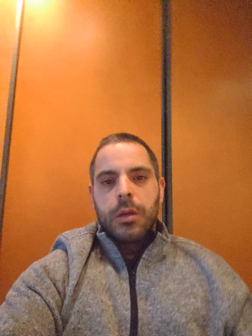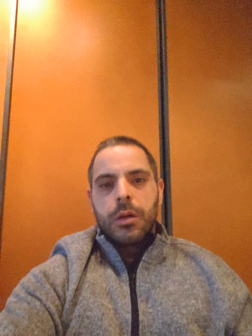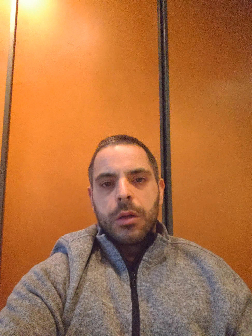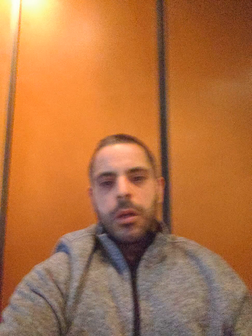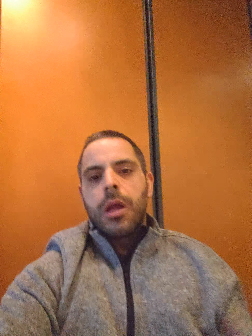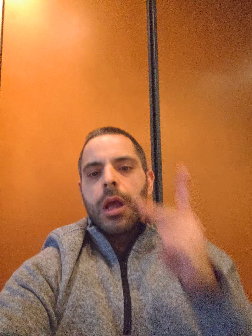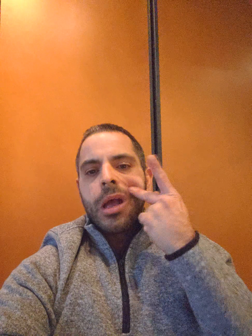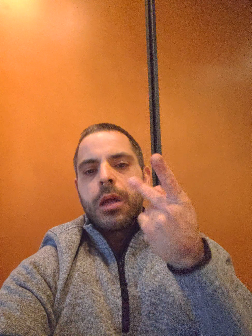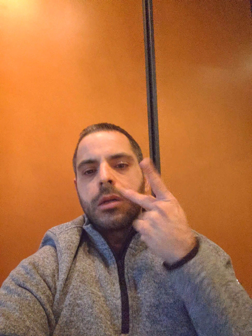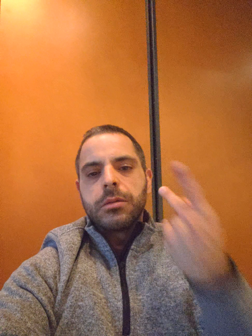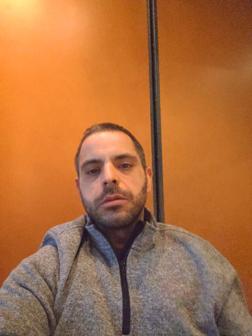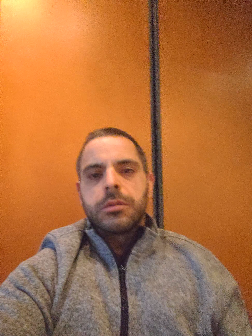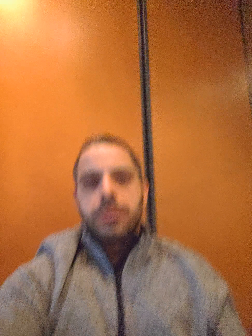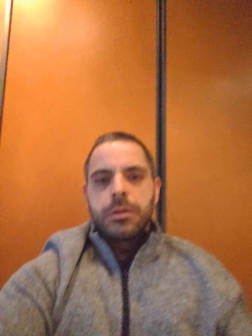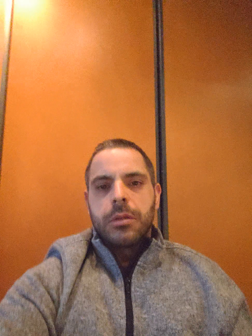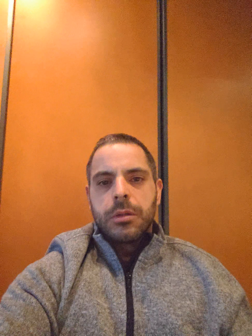kitty